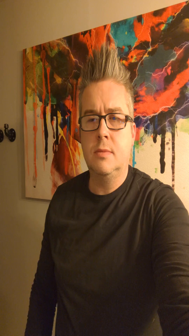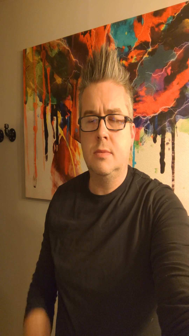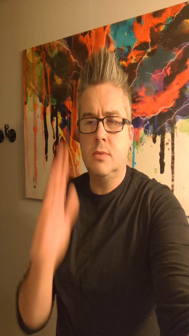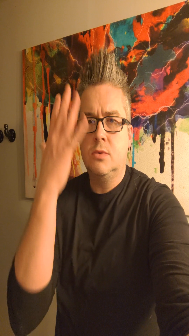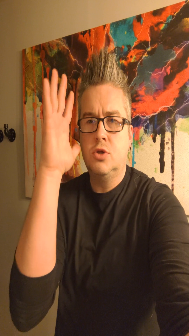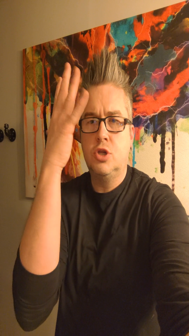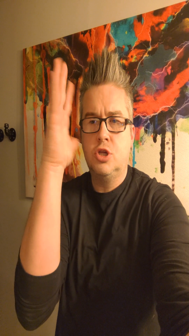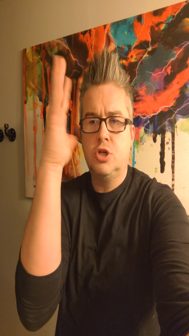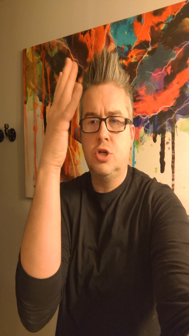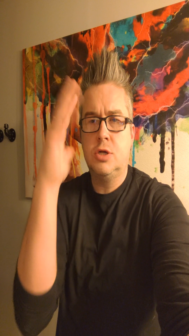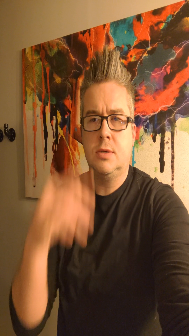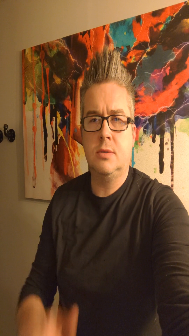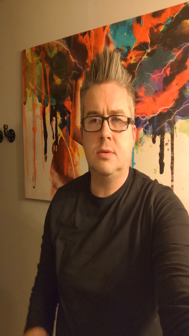tree